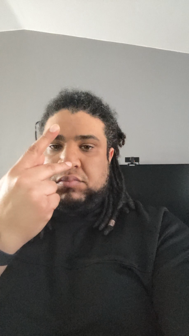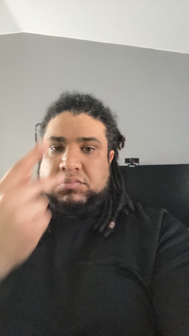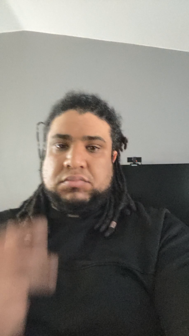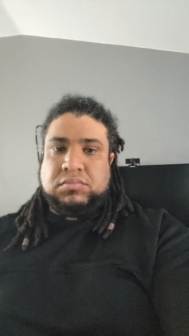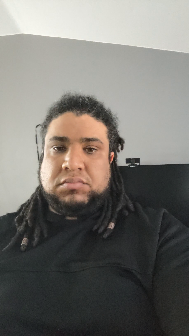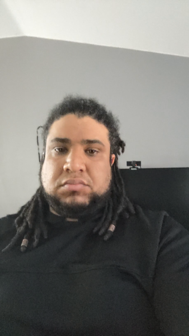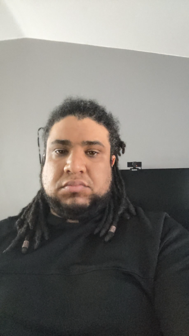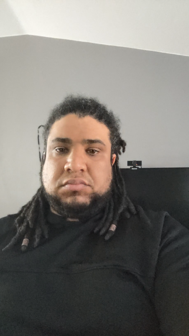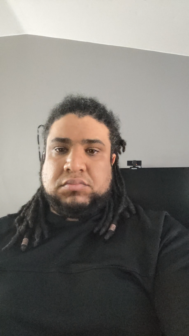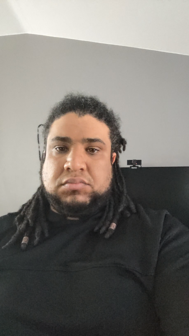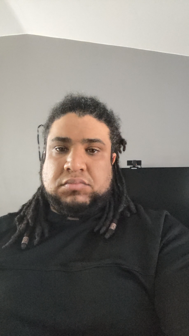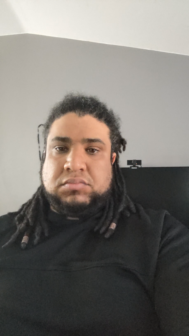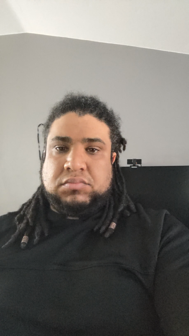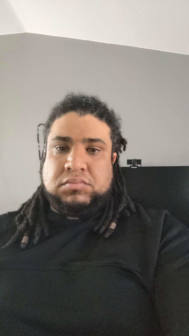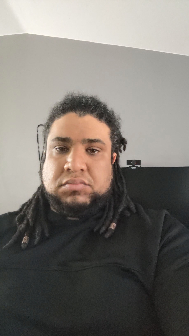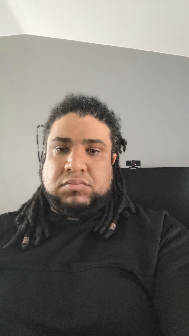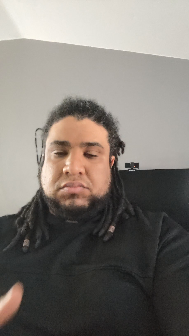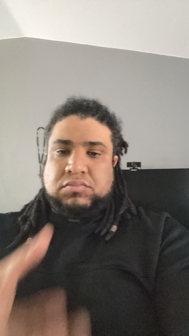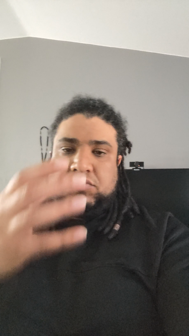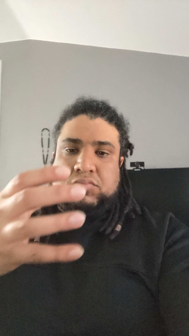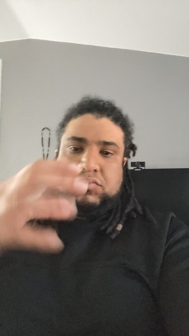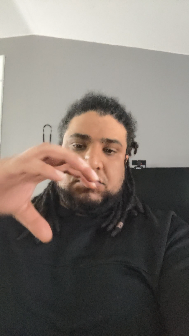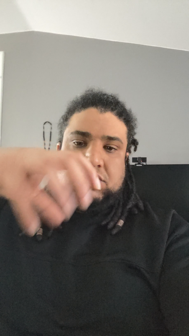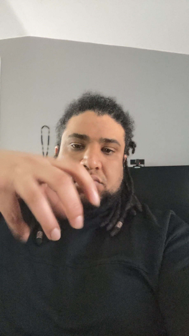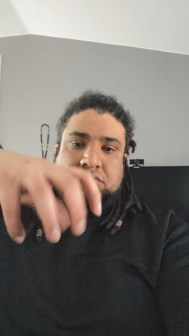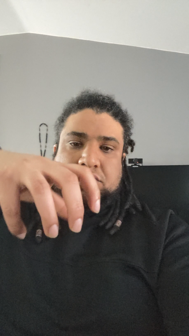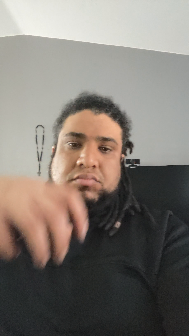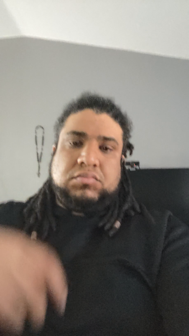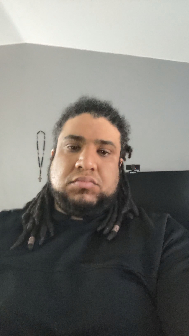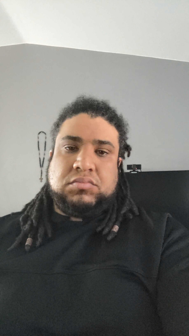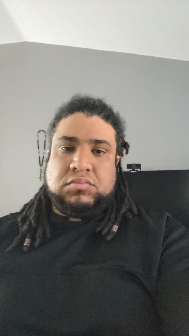jar